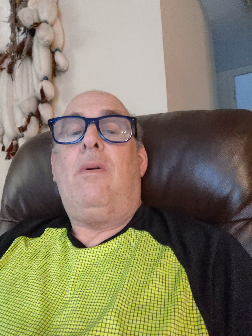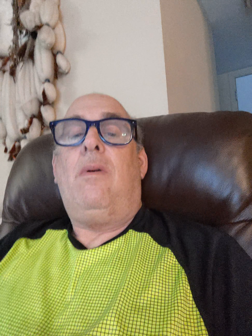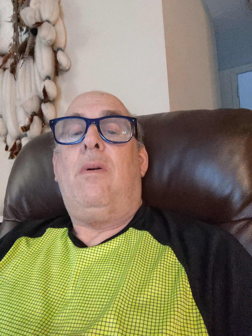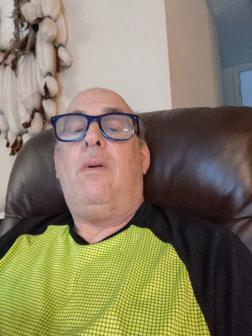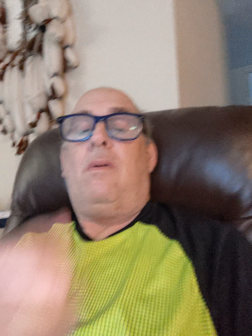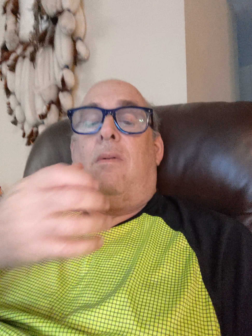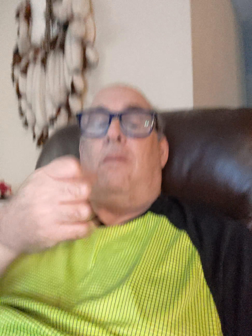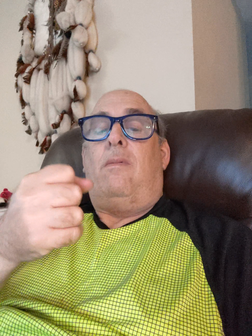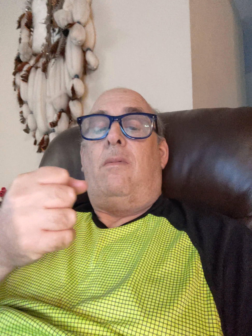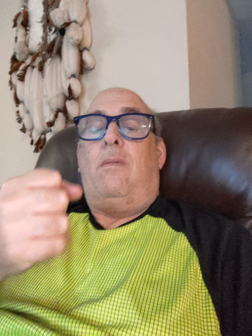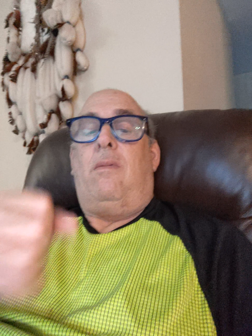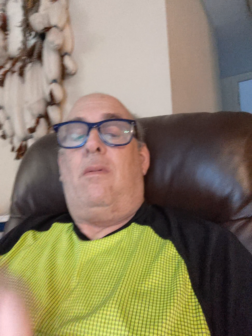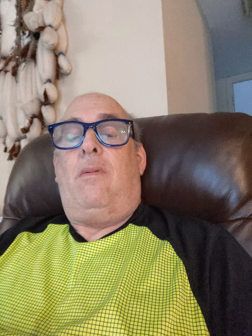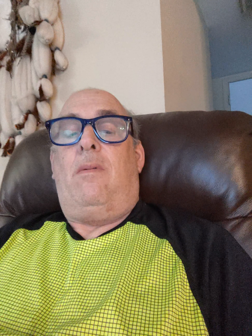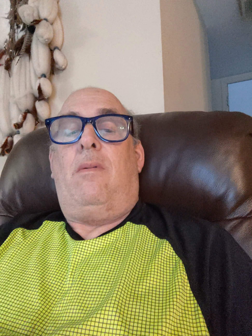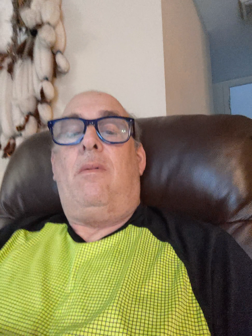milk